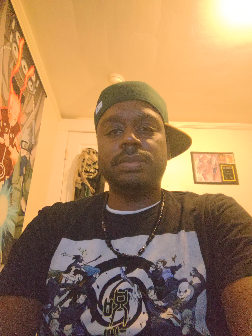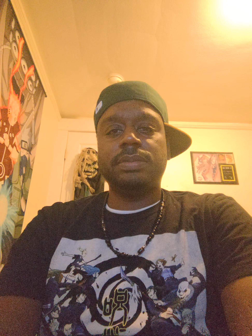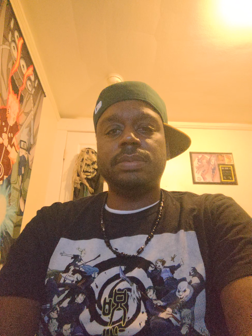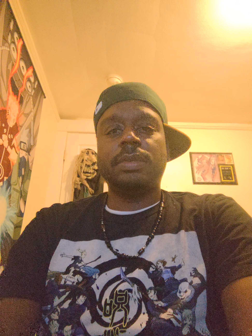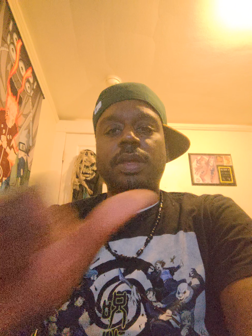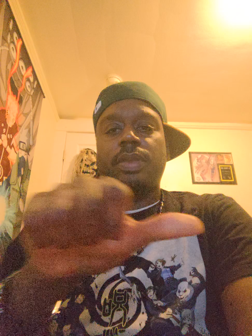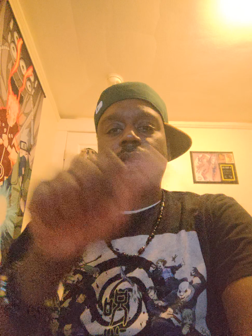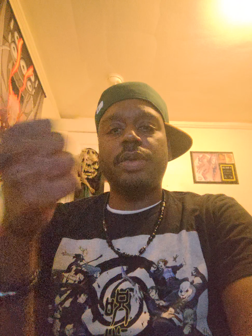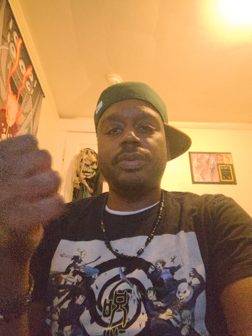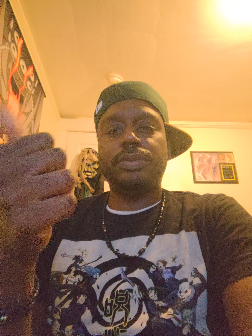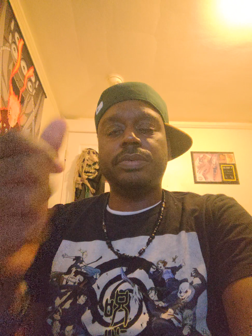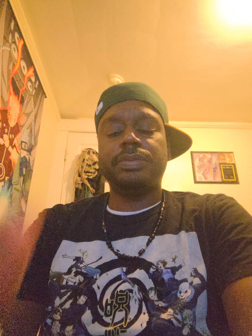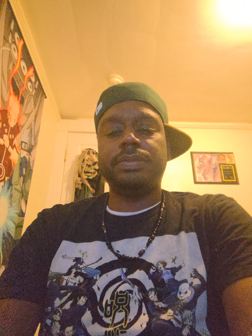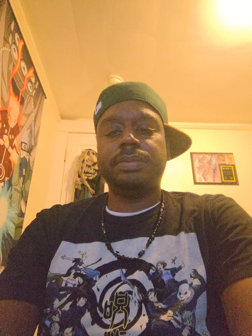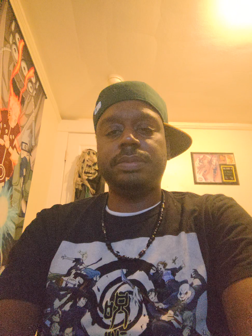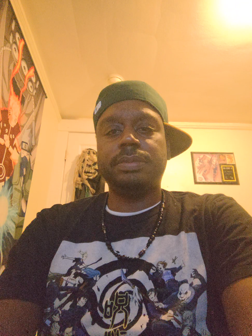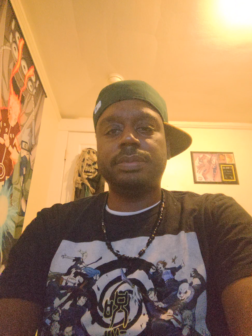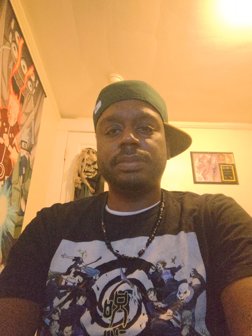another